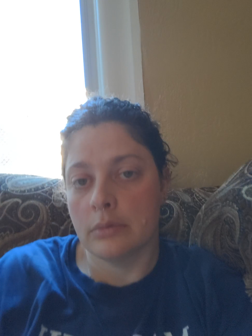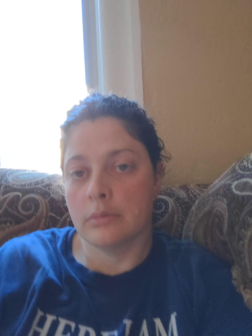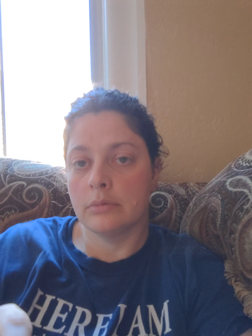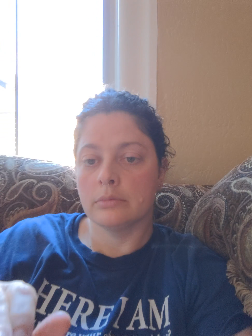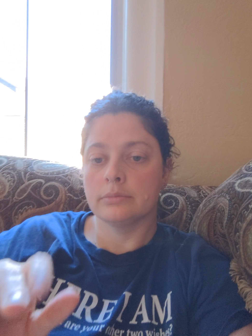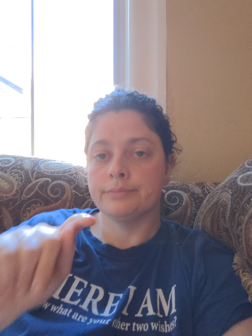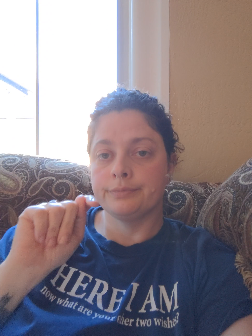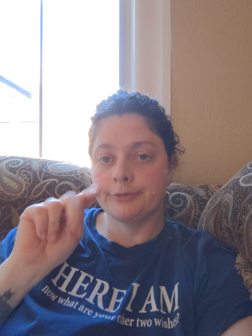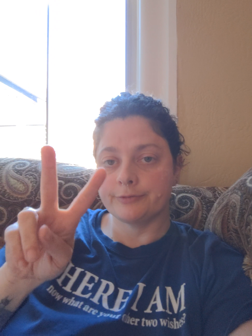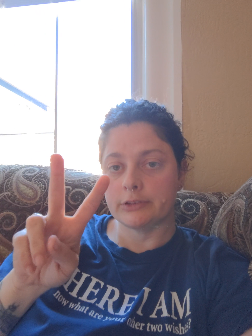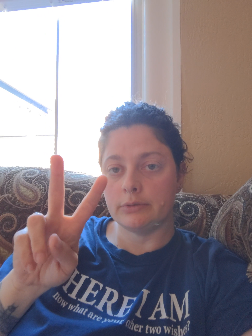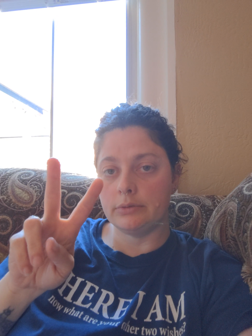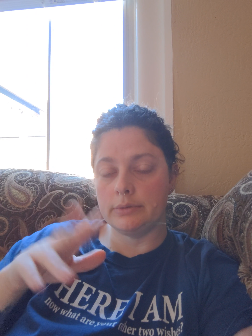TV